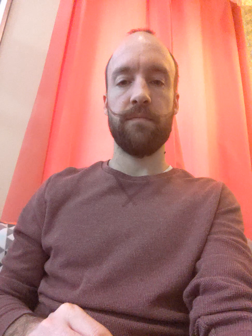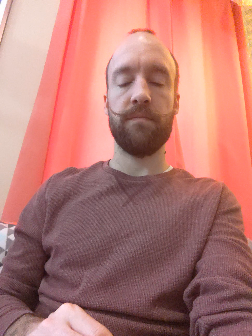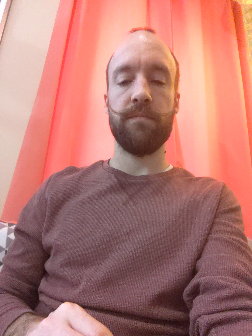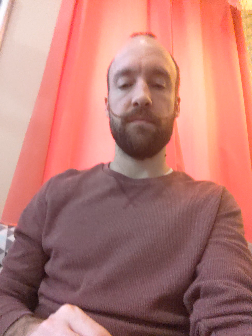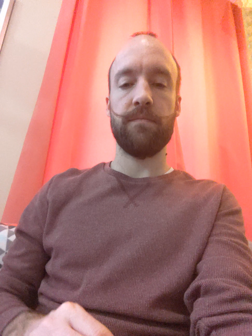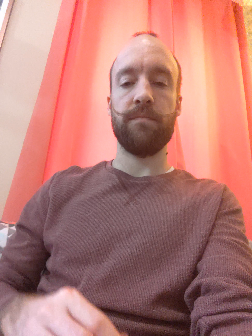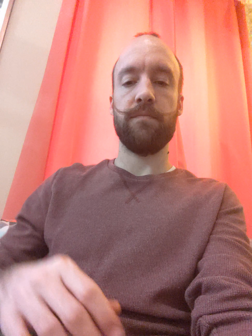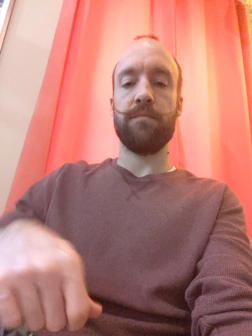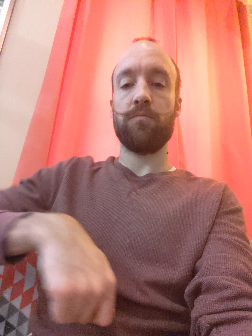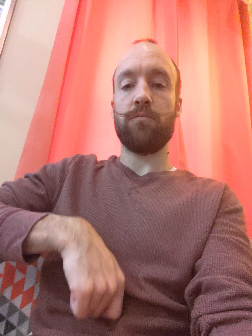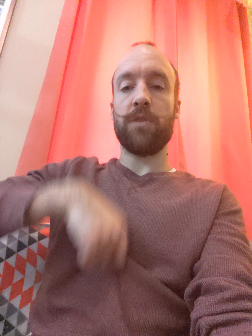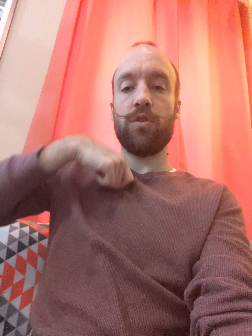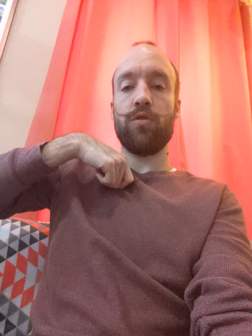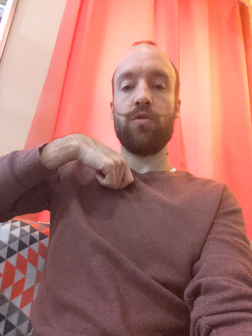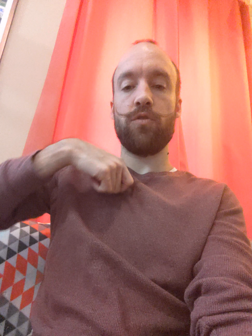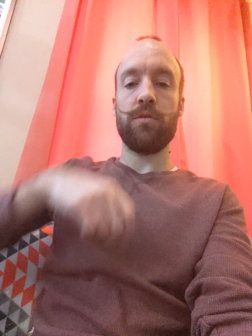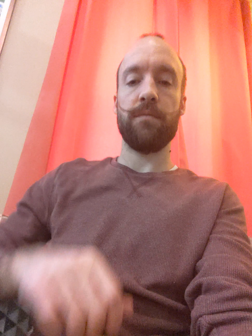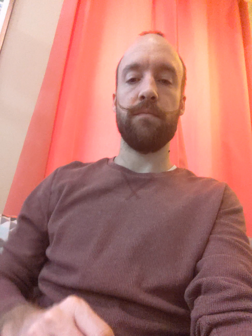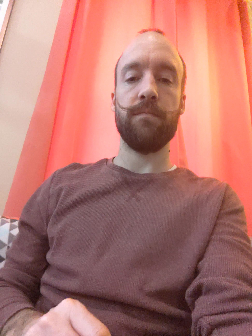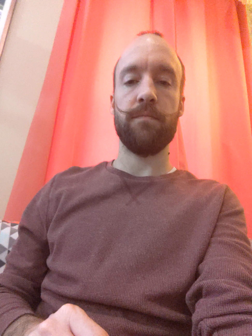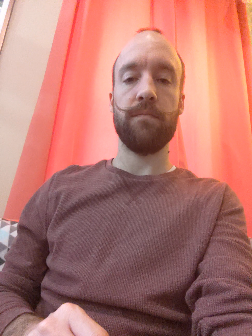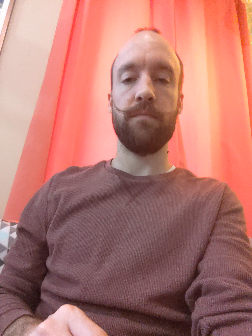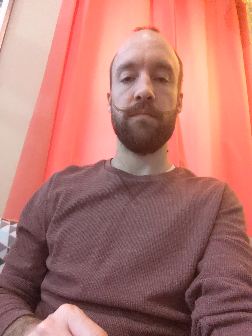zipper